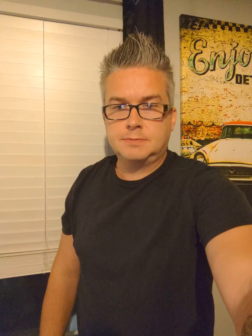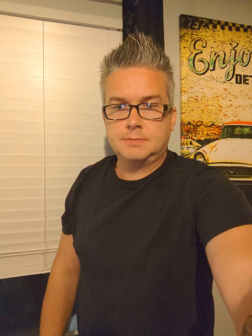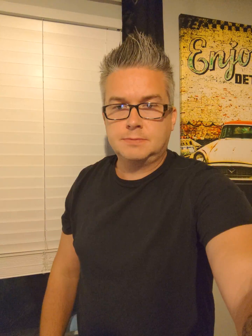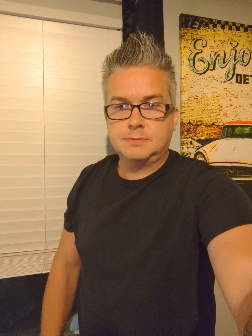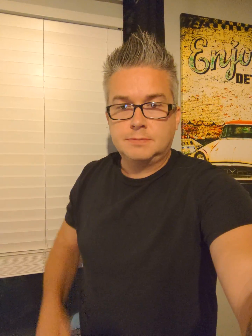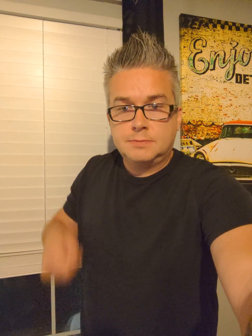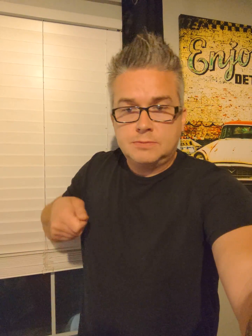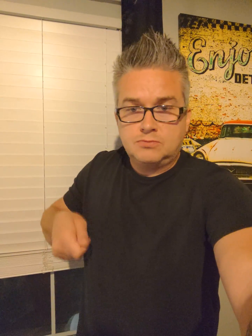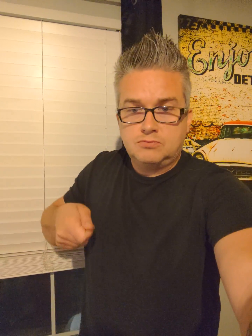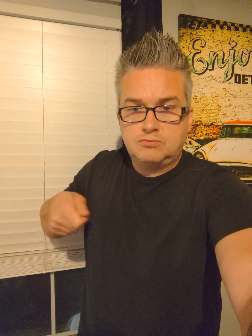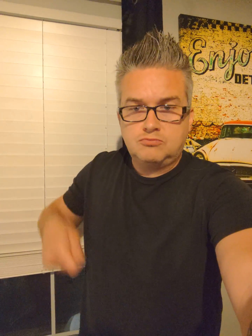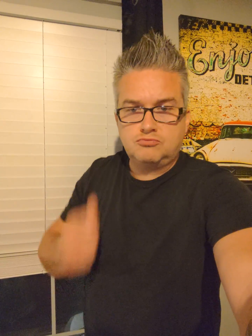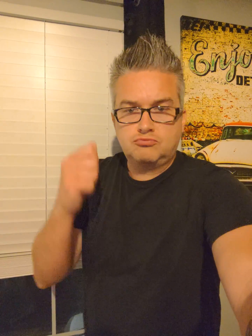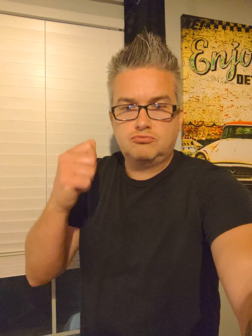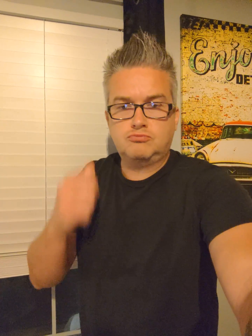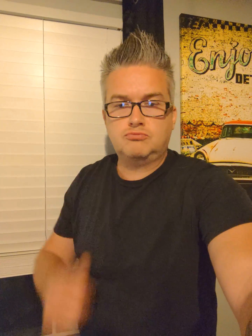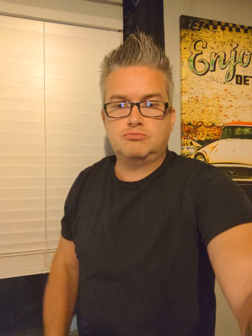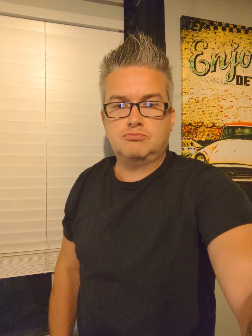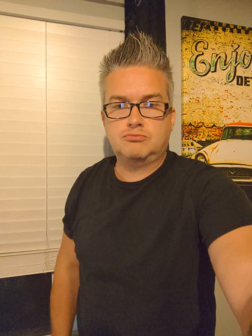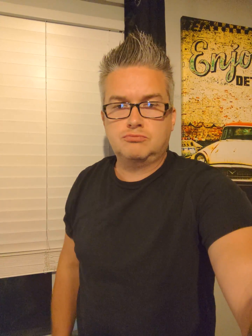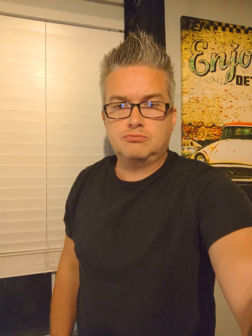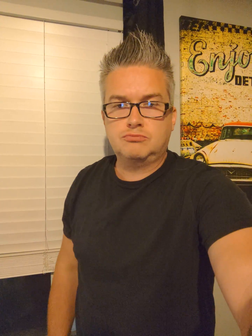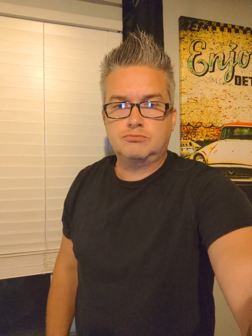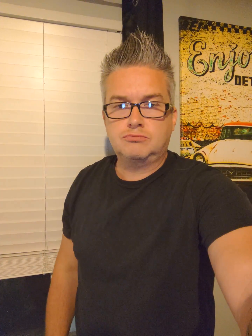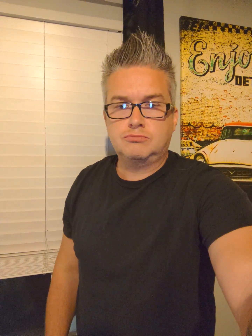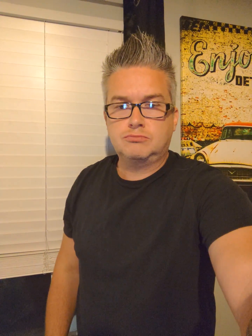shovel